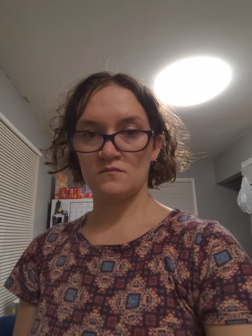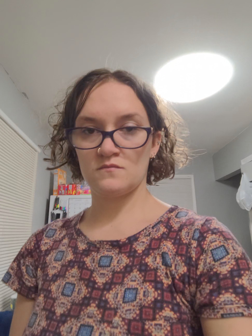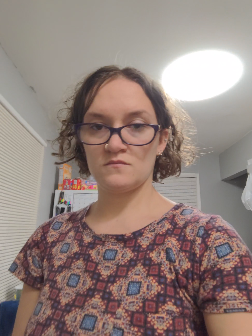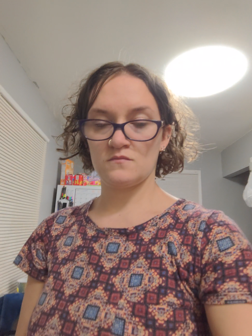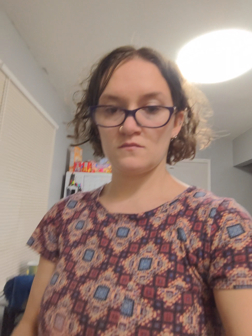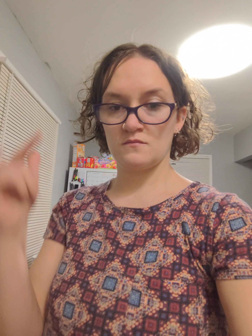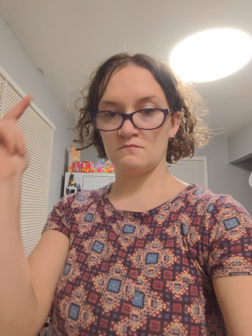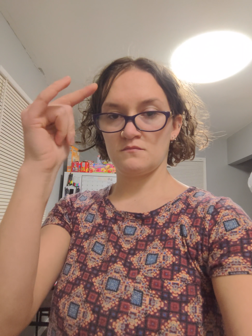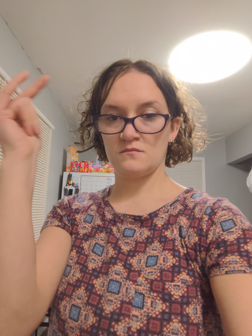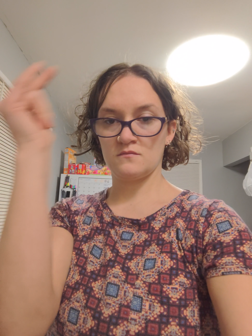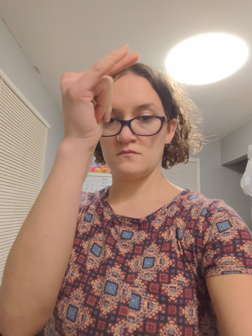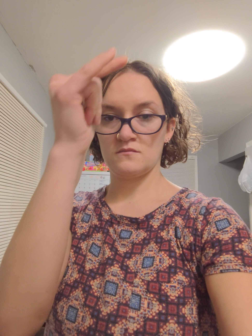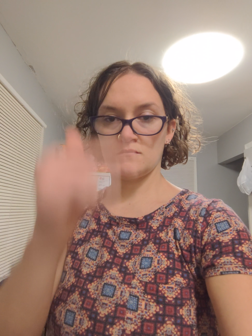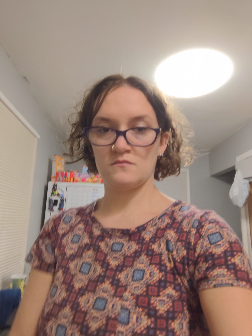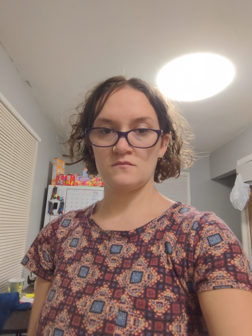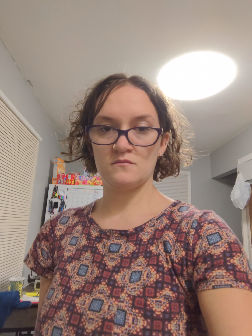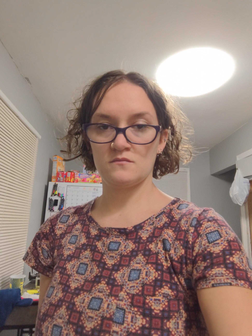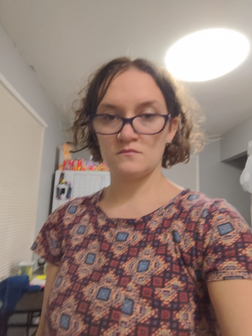airplane